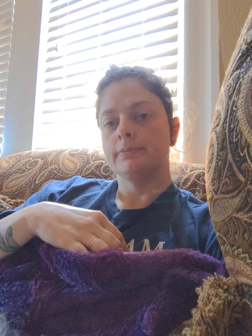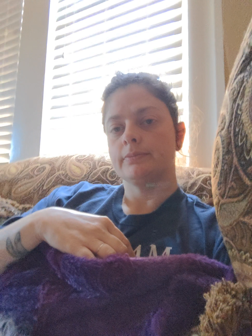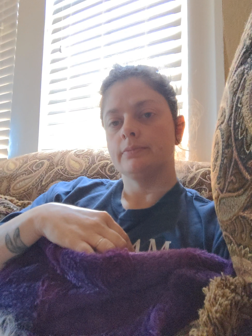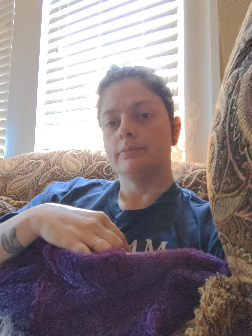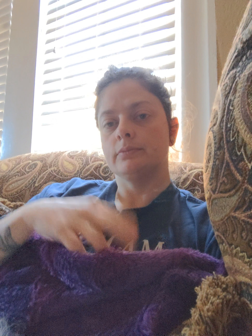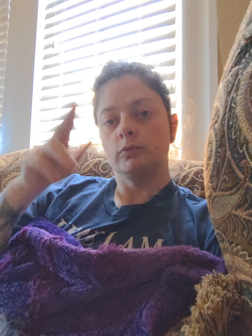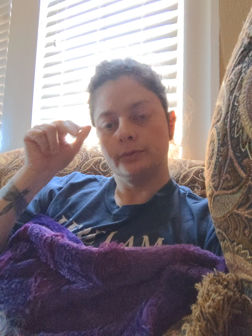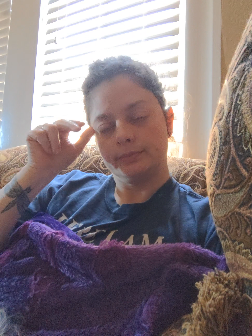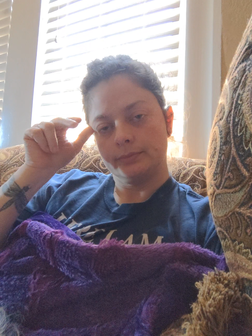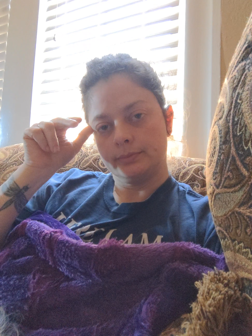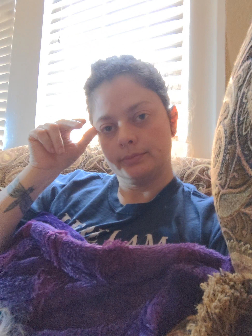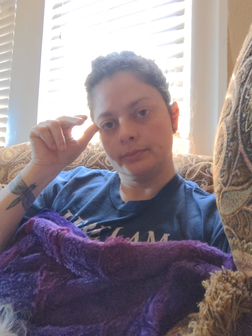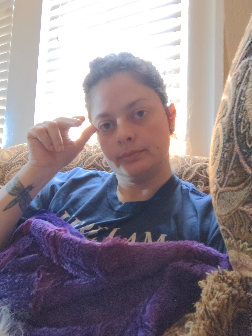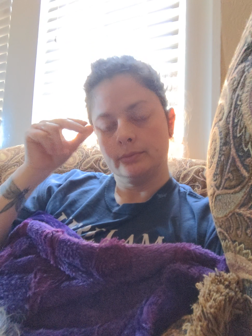horse